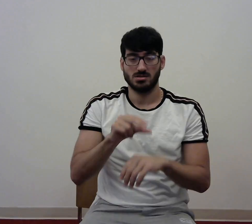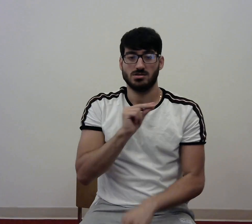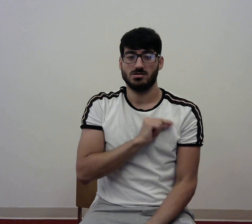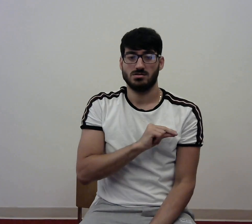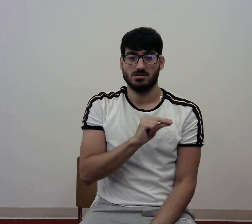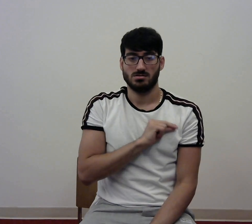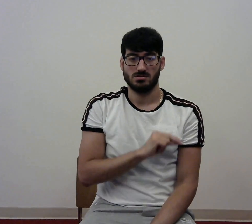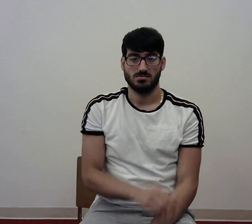işləmək